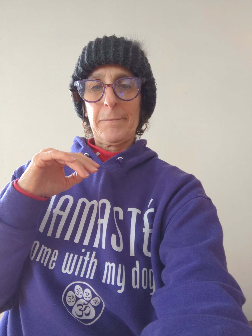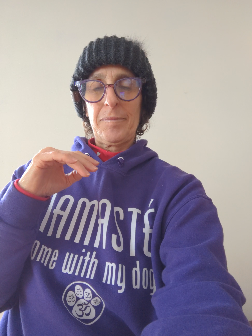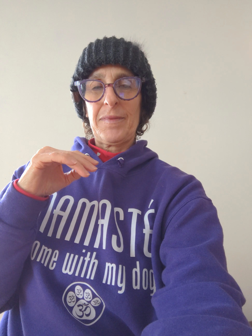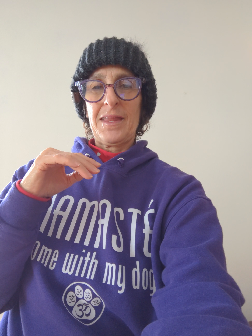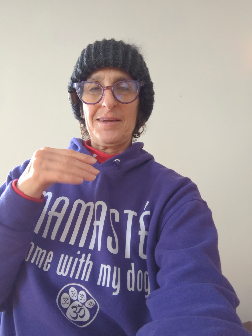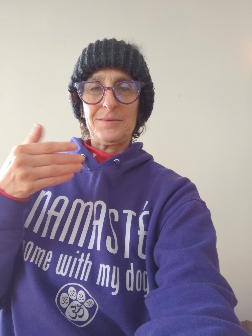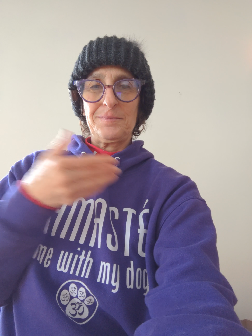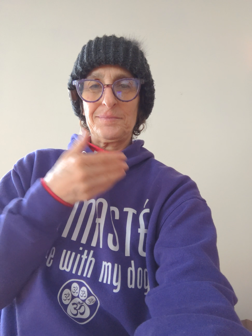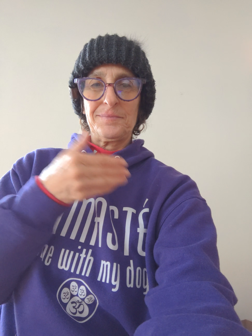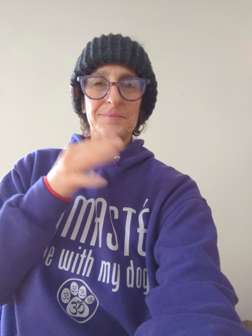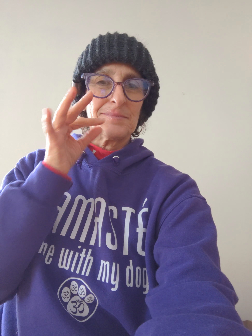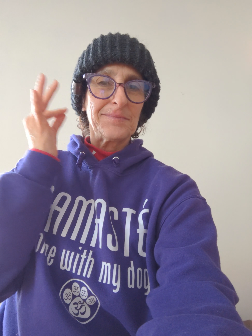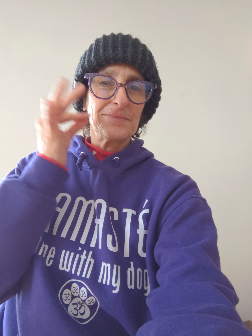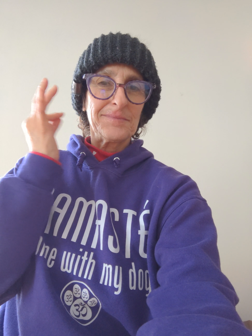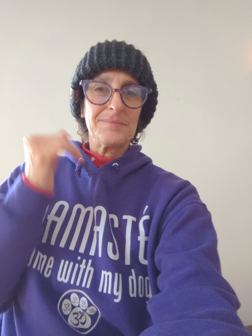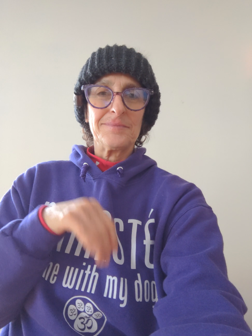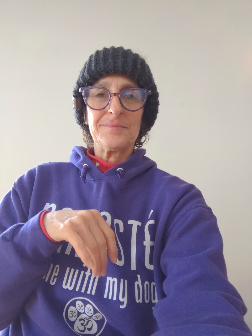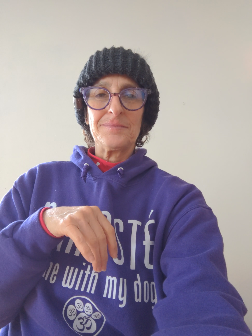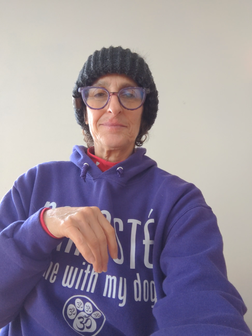kitty